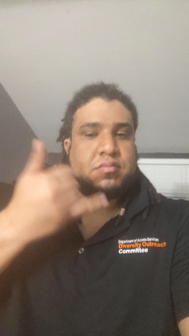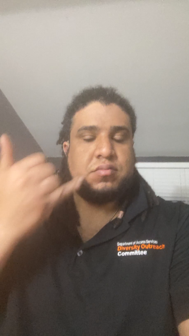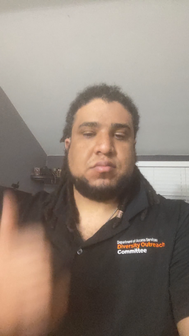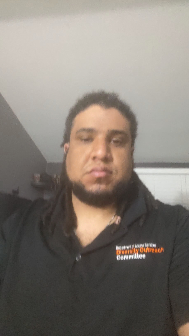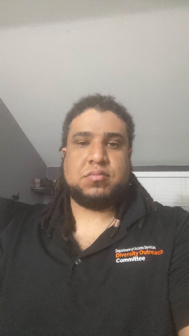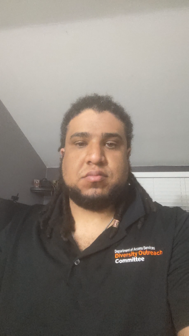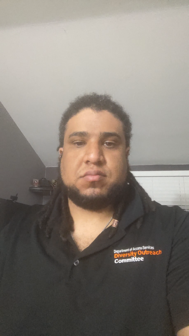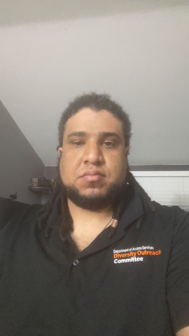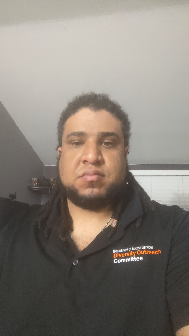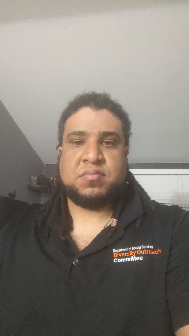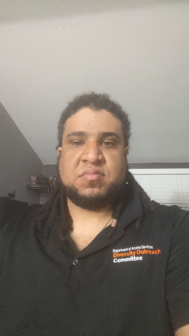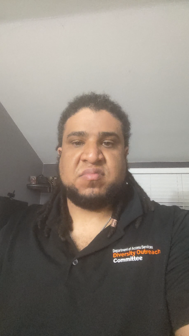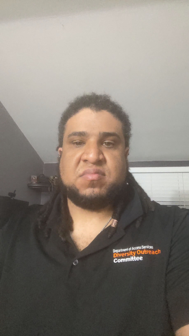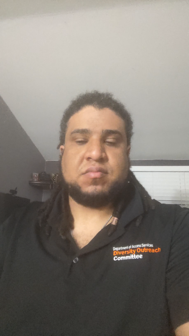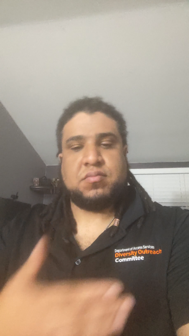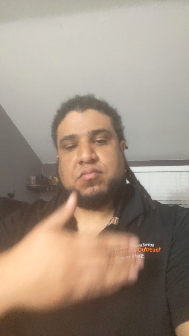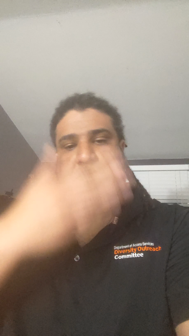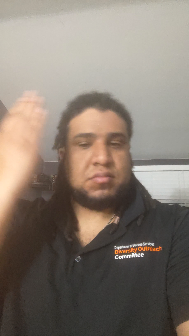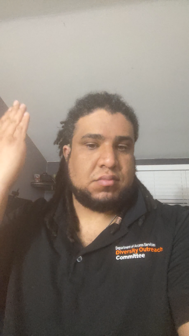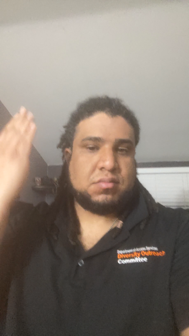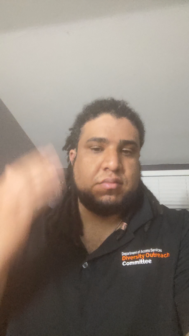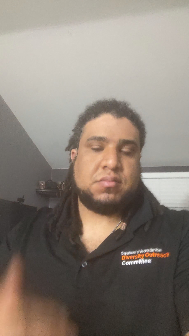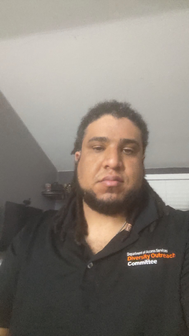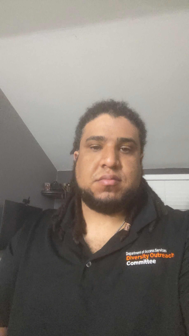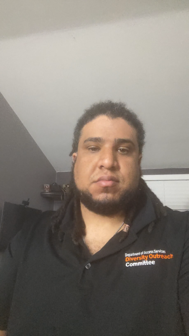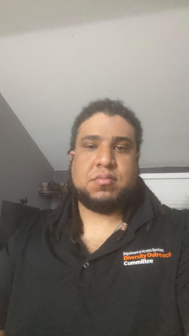all gone